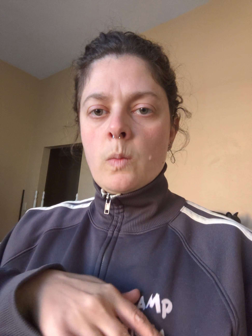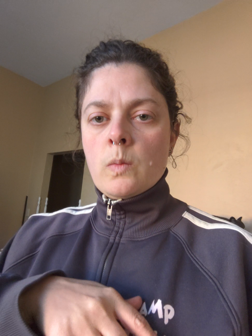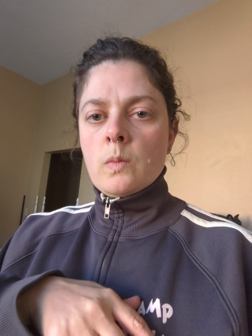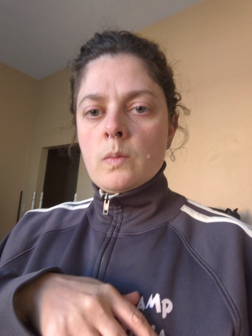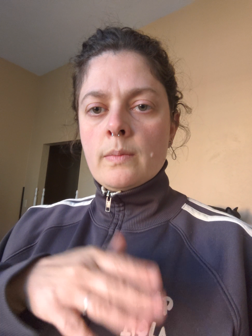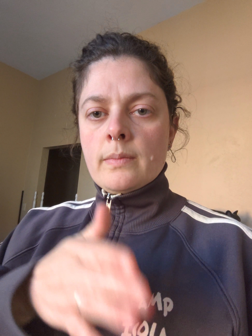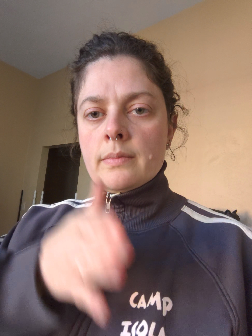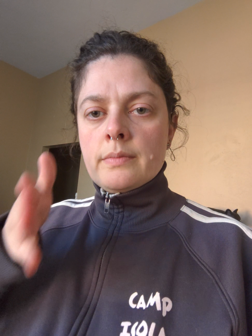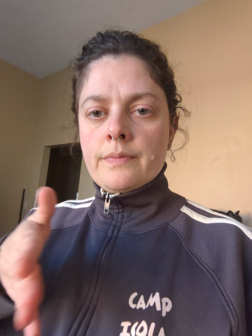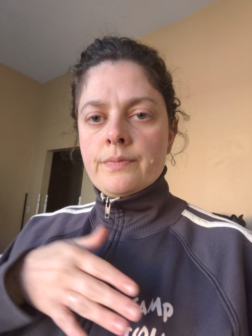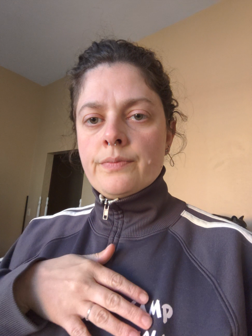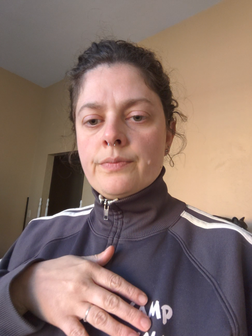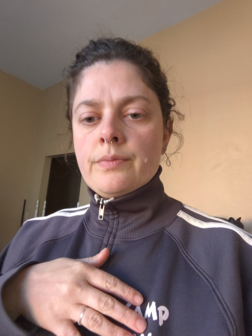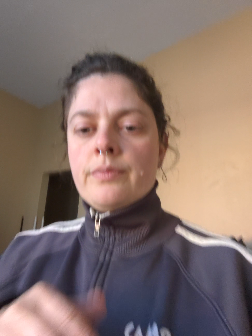beside